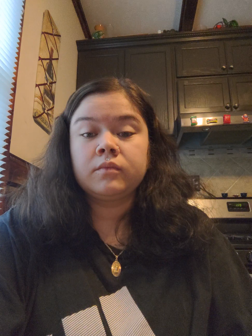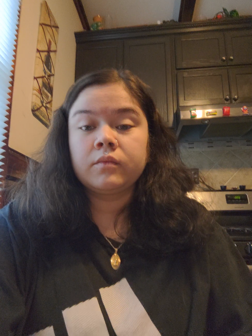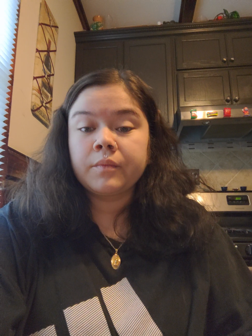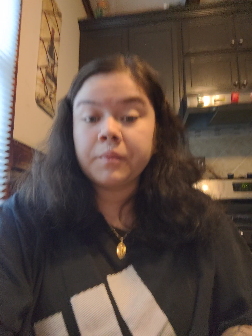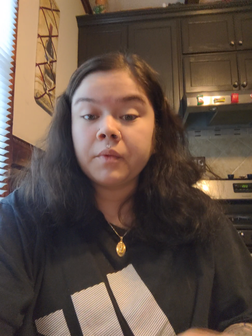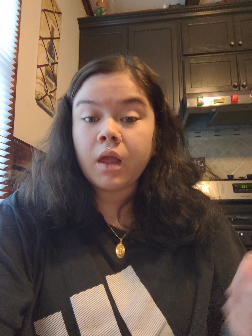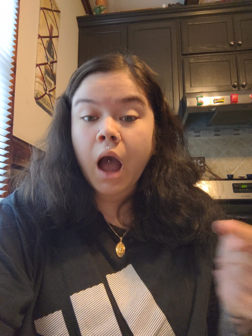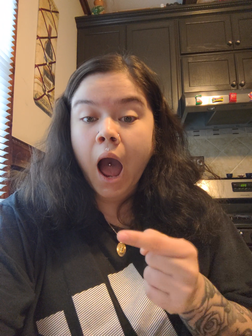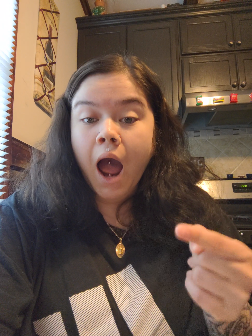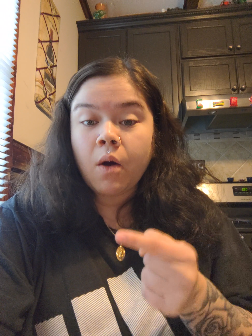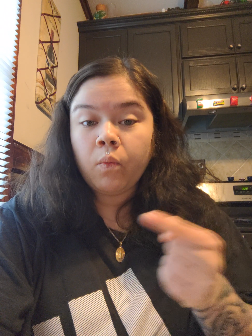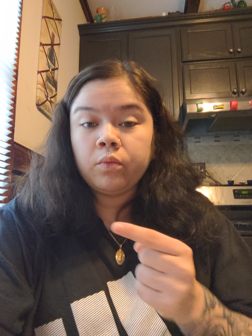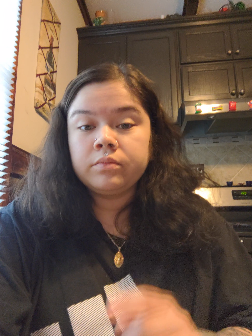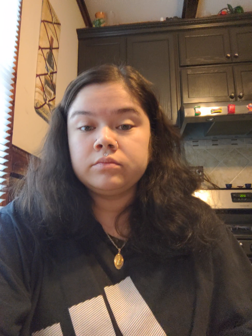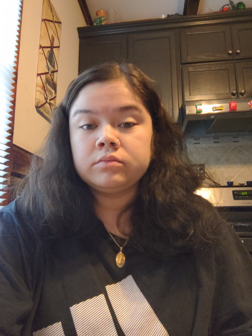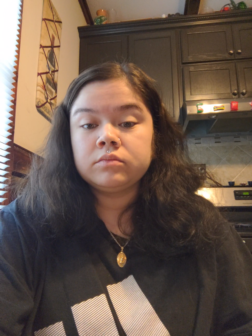owie